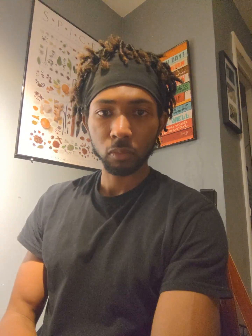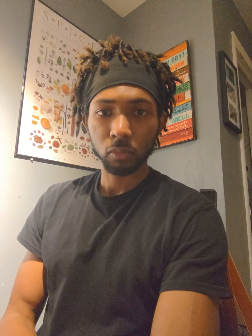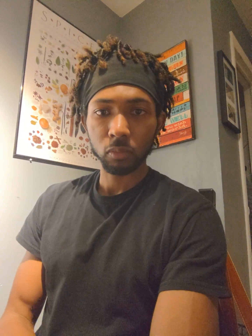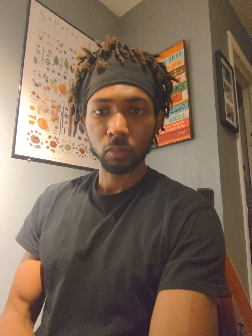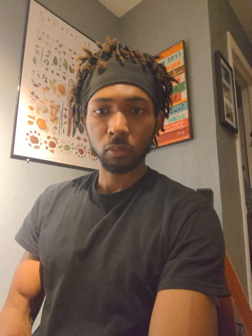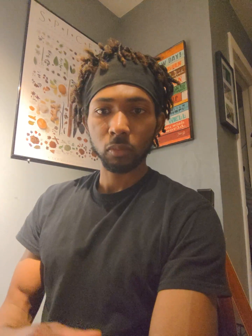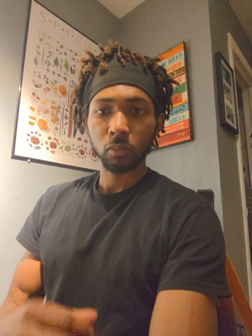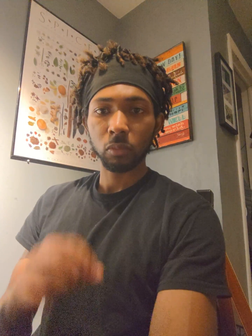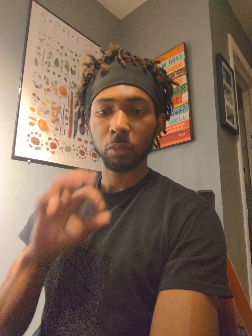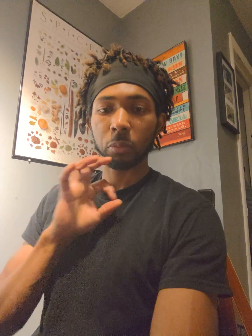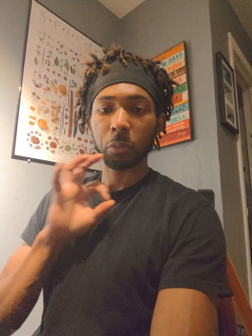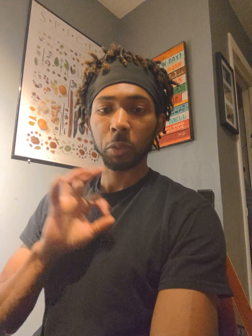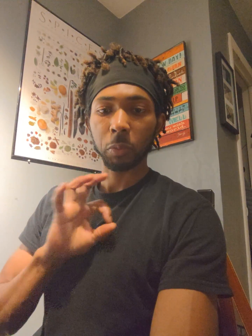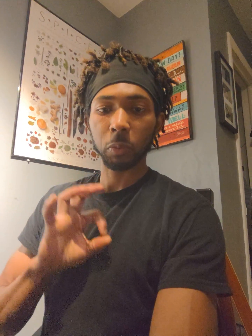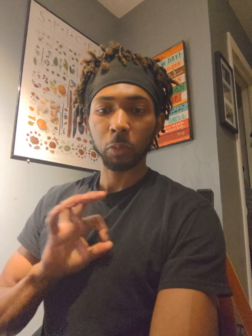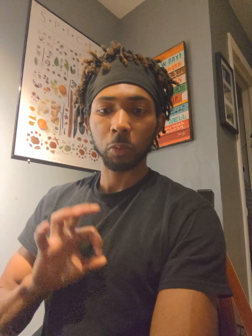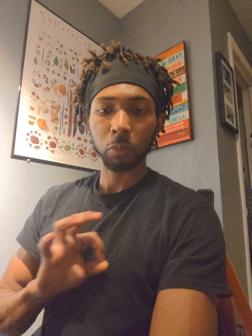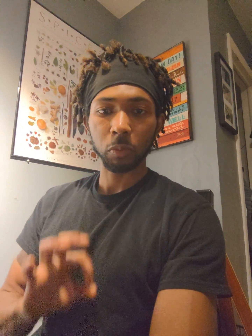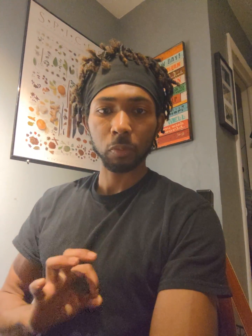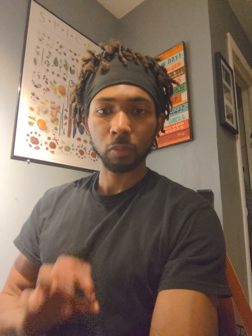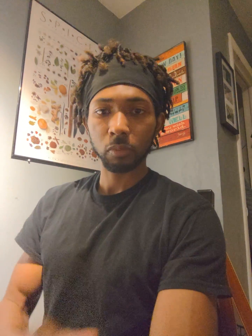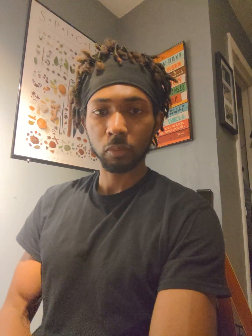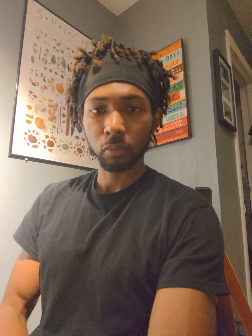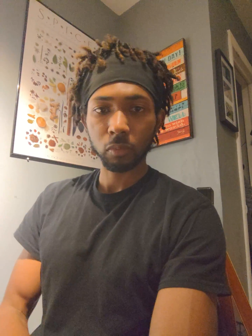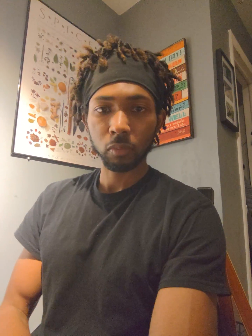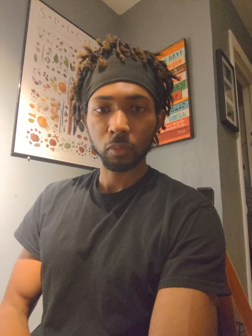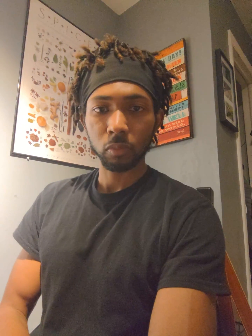button